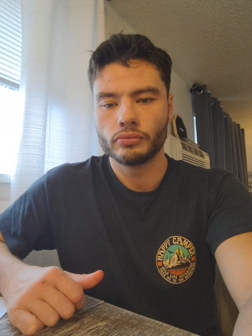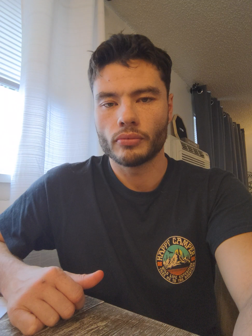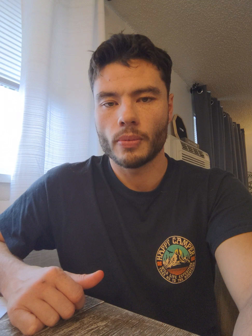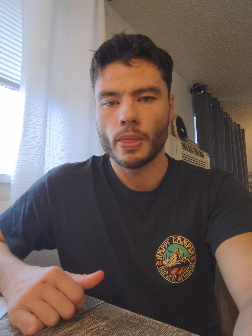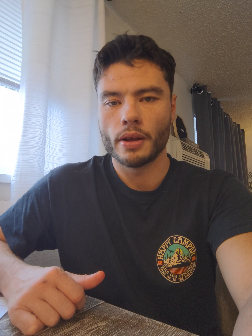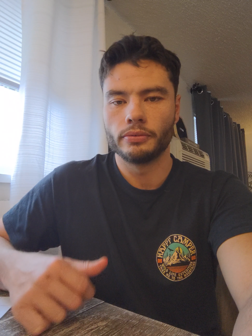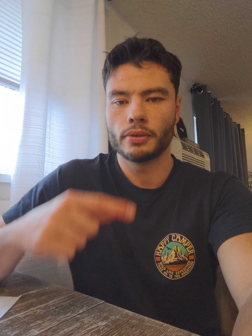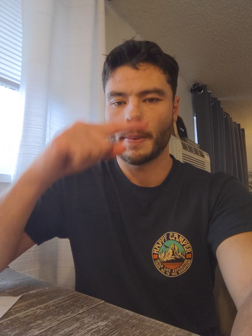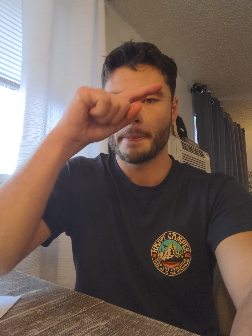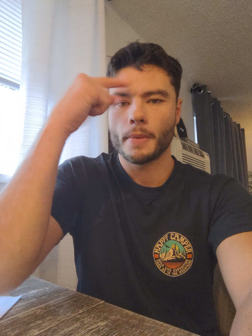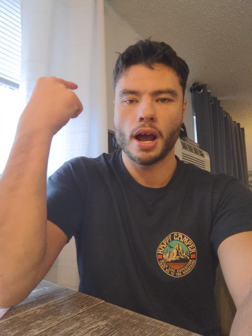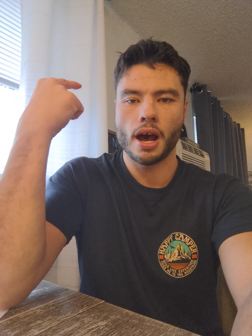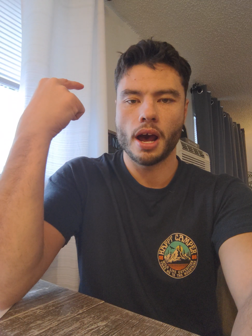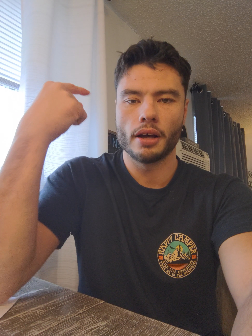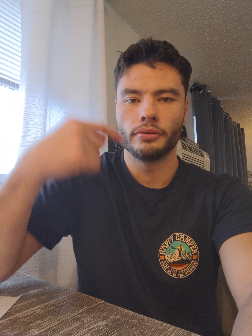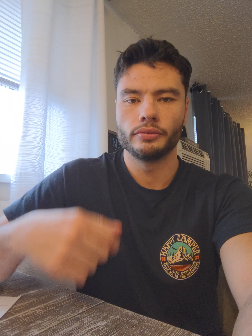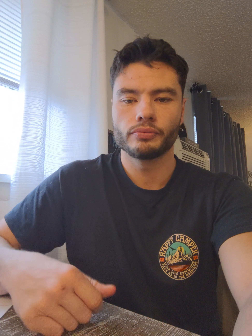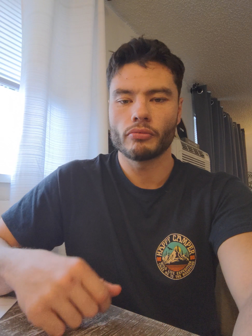black